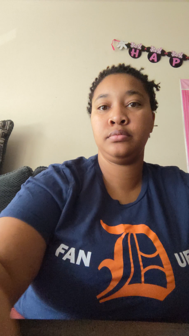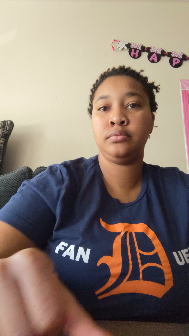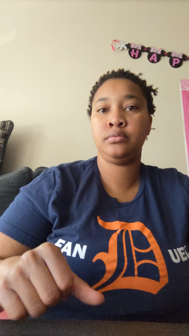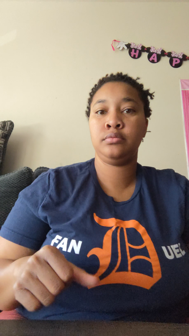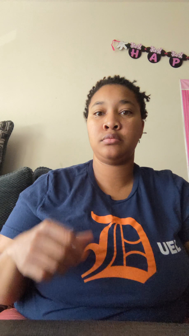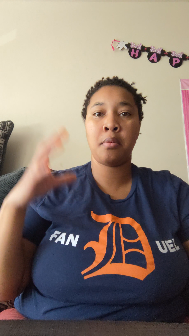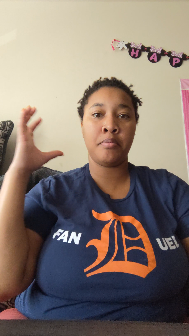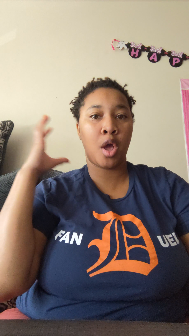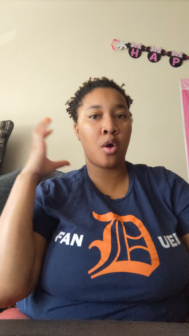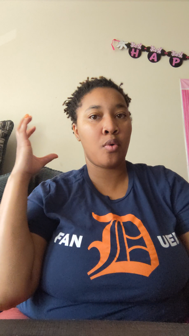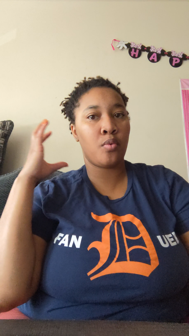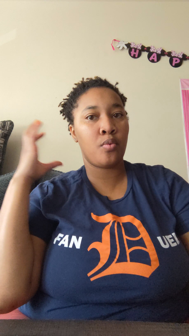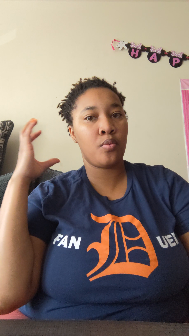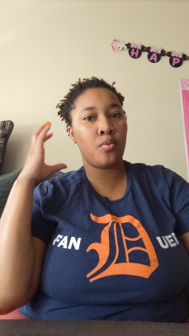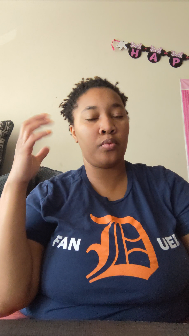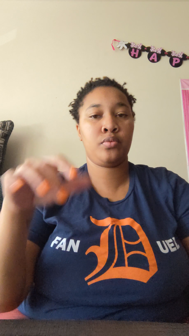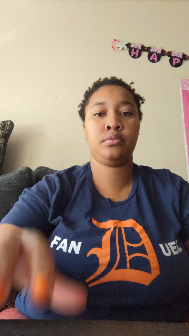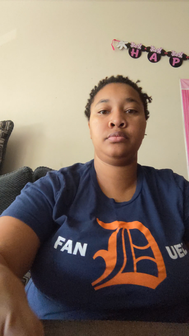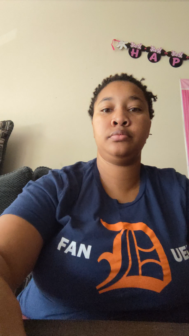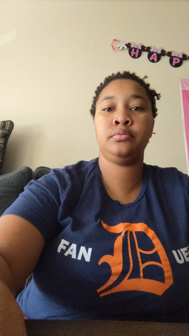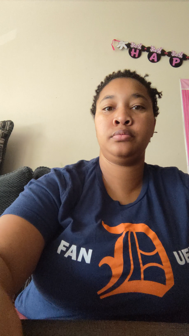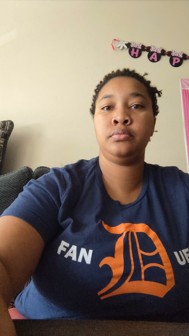pillow